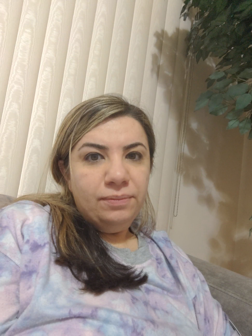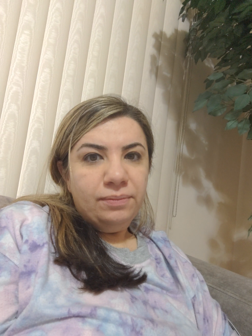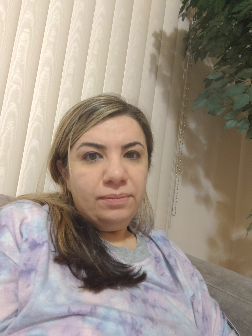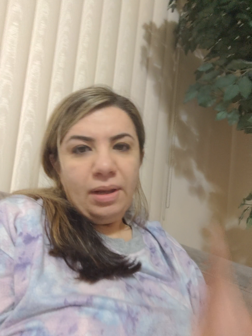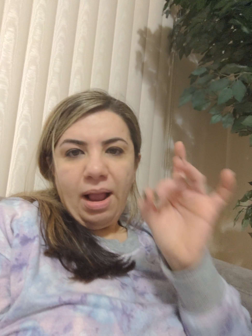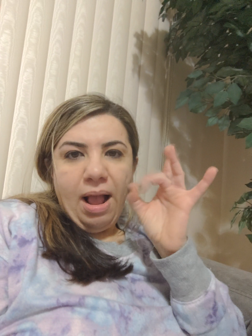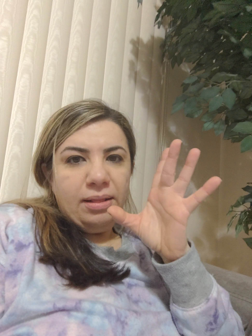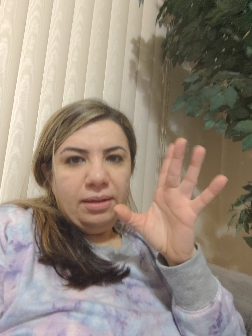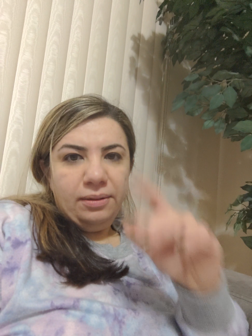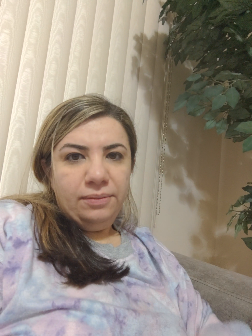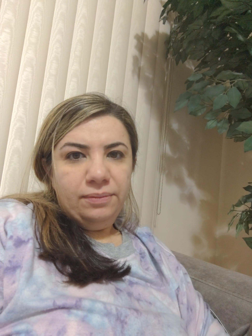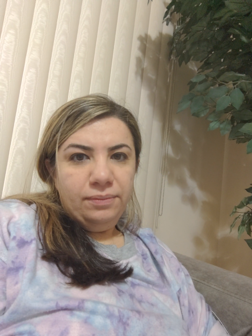hate